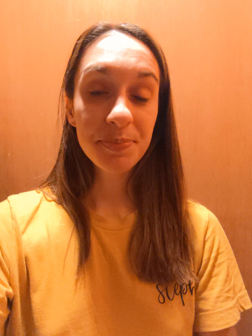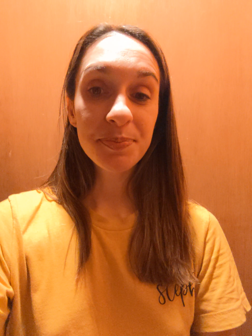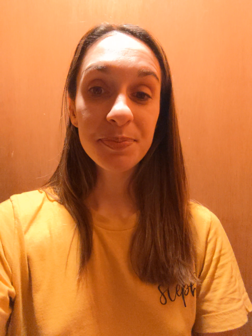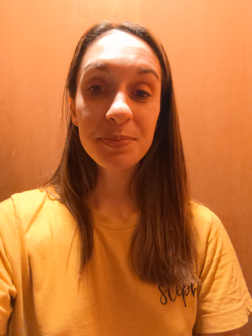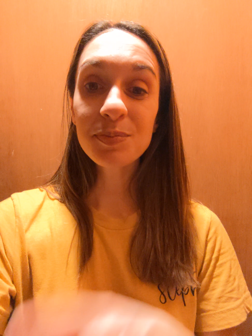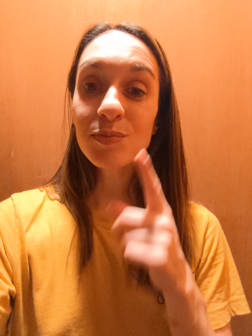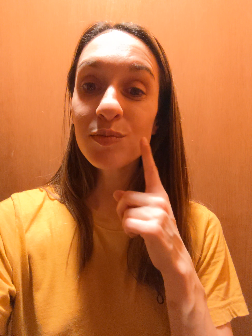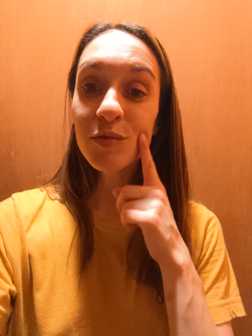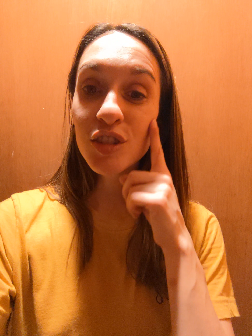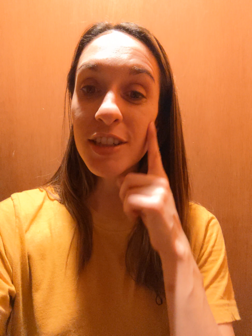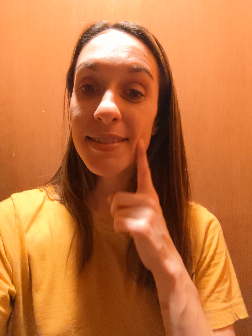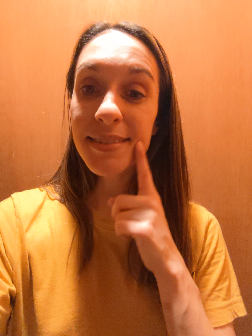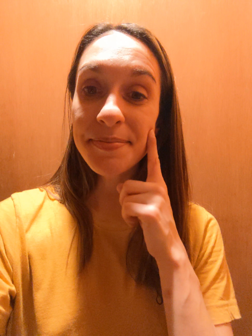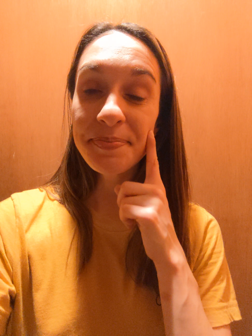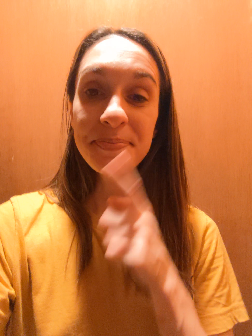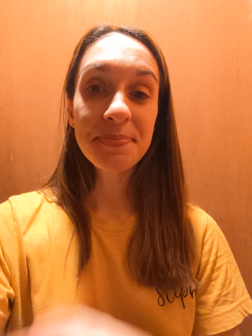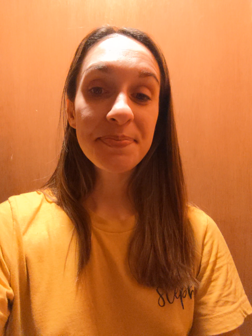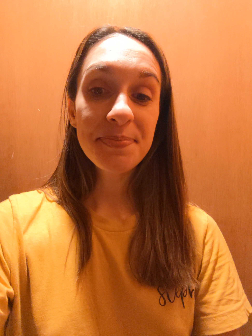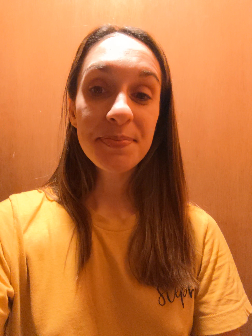cheek